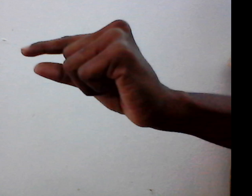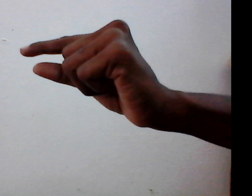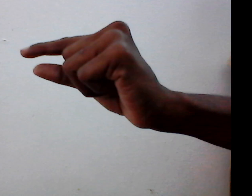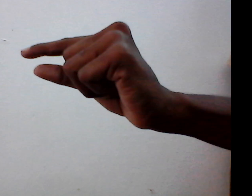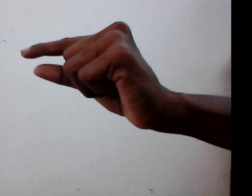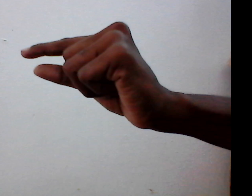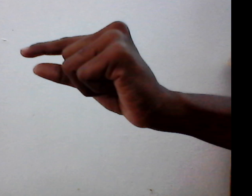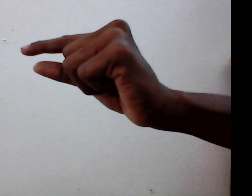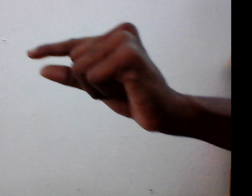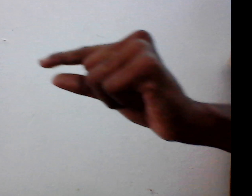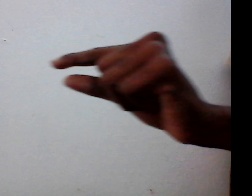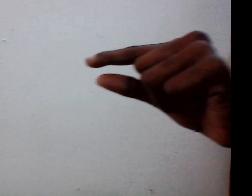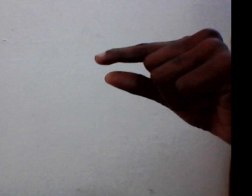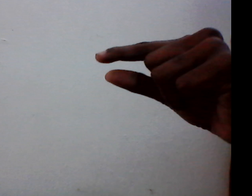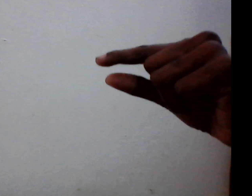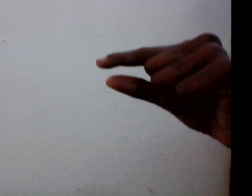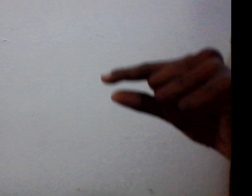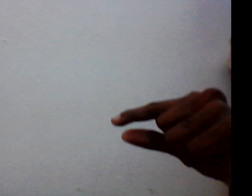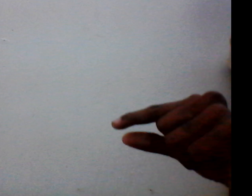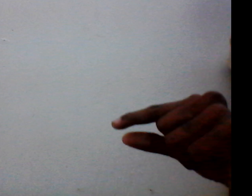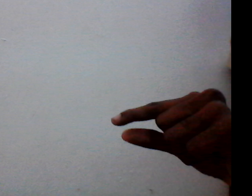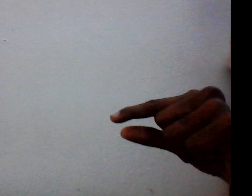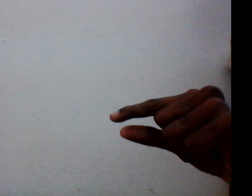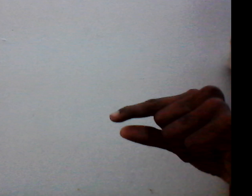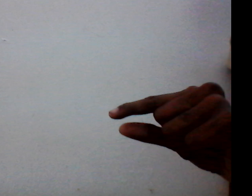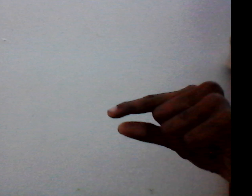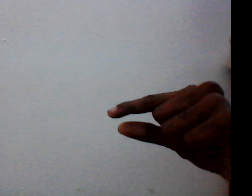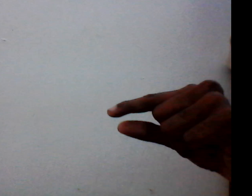ഊ